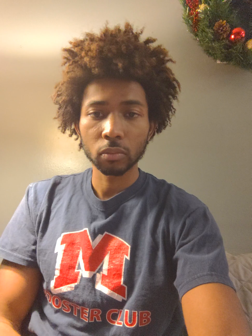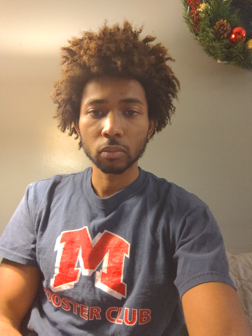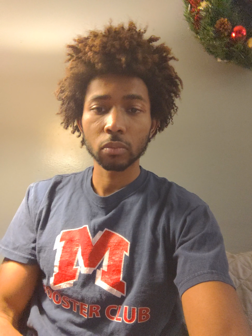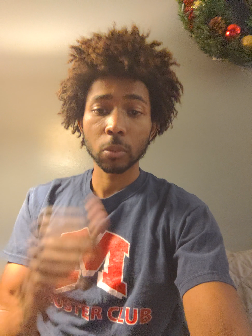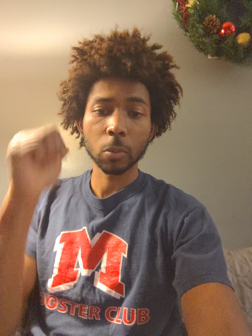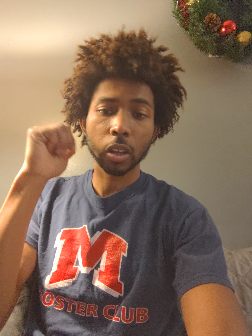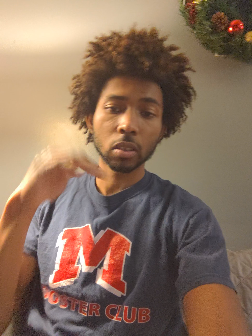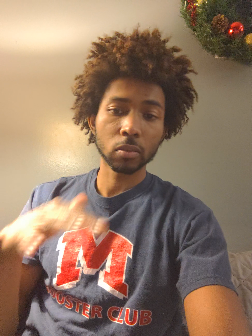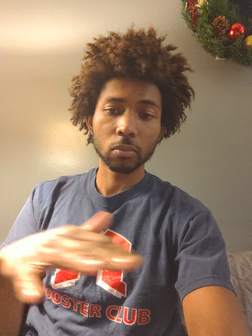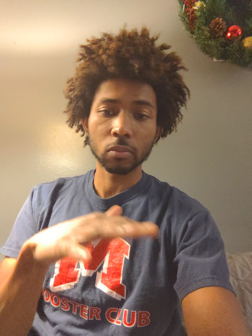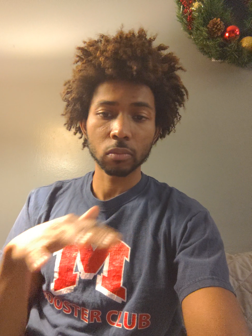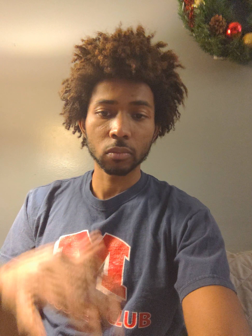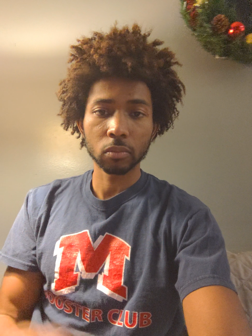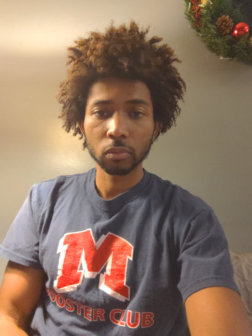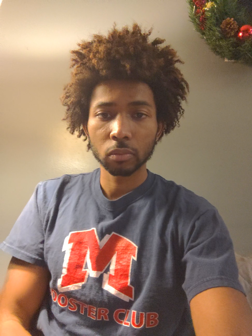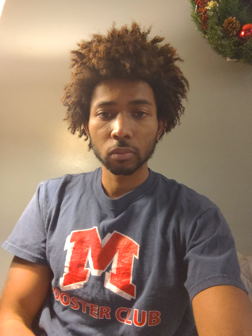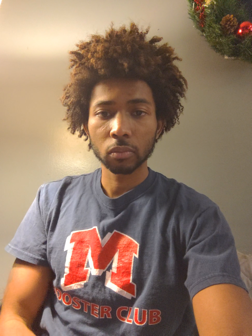backyard